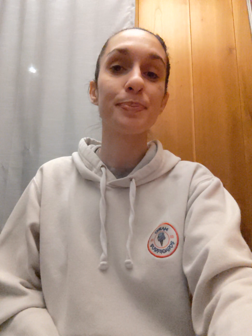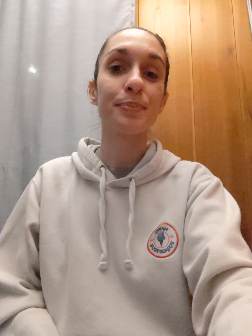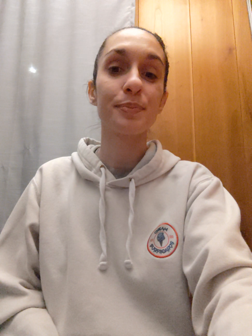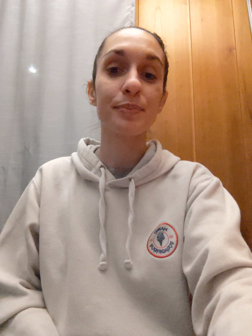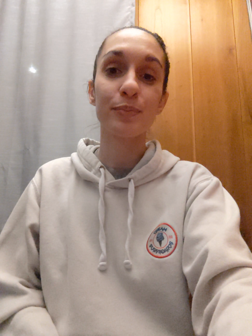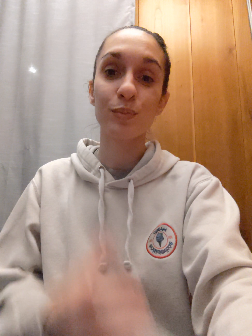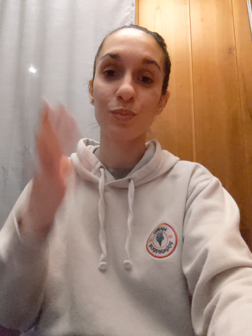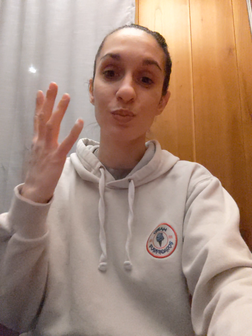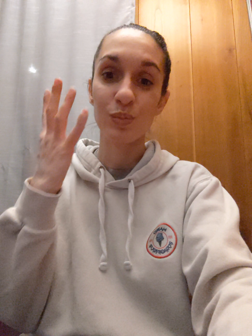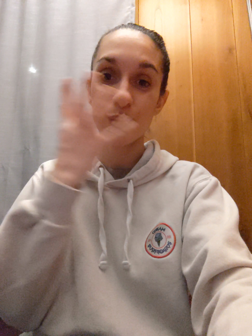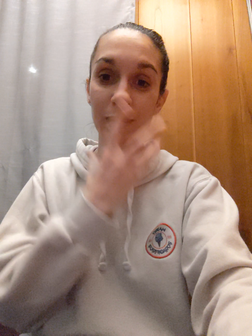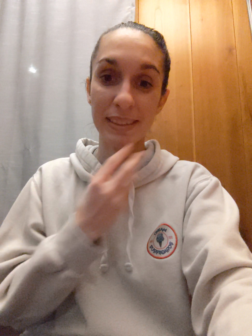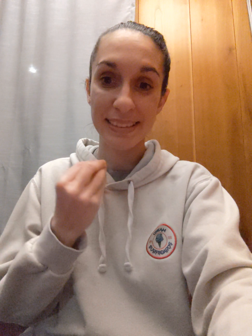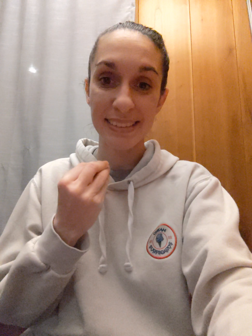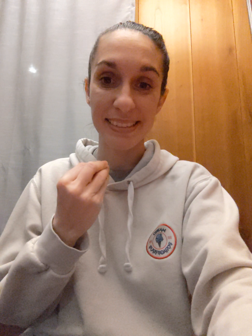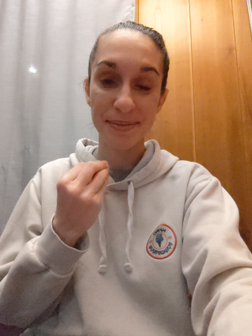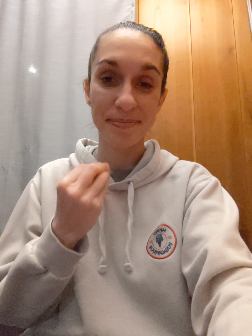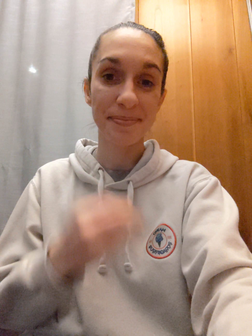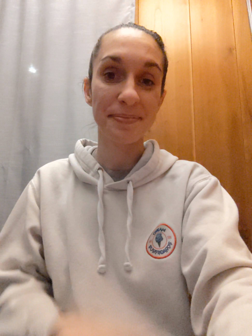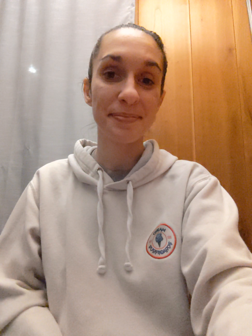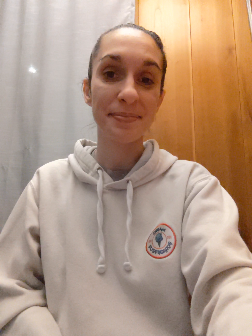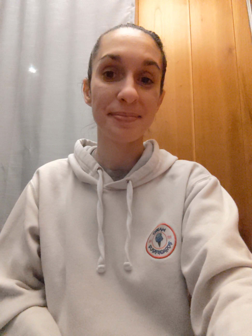pretty